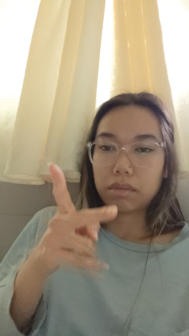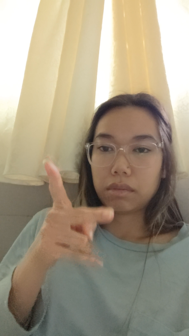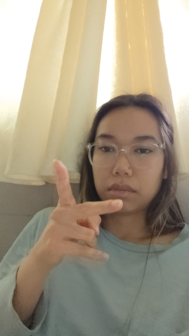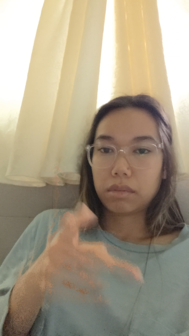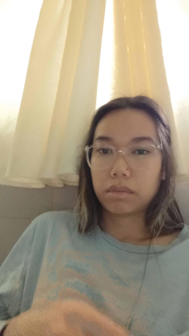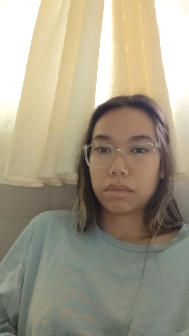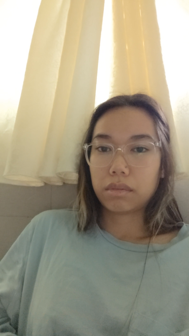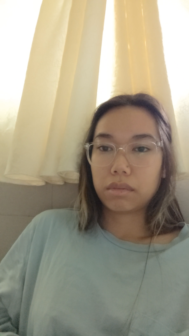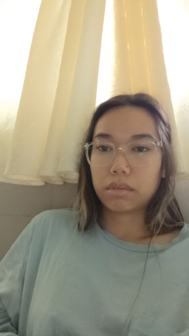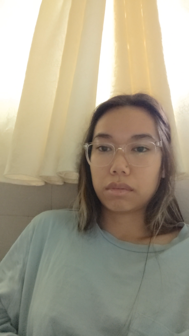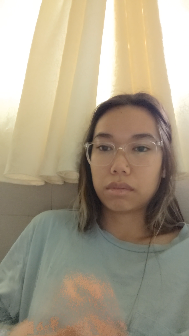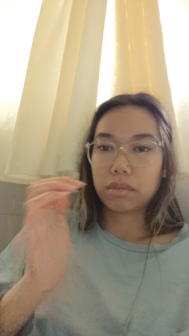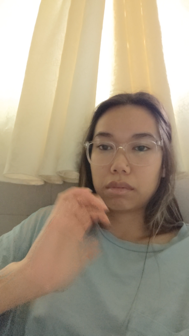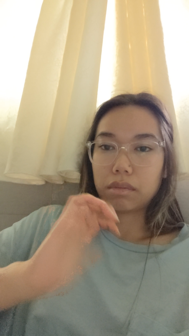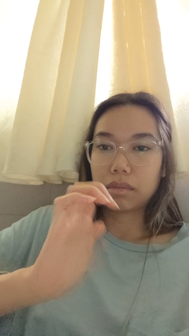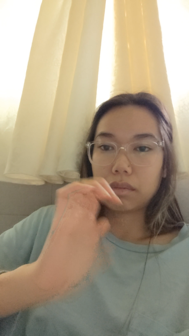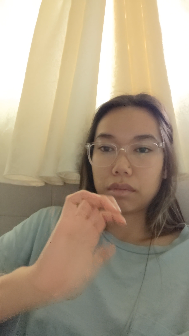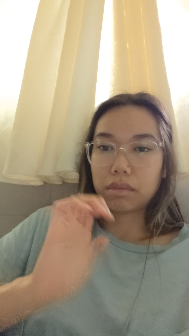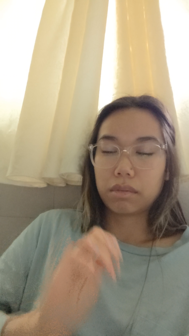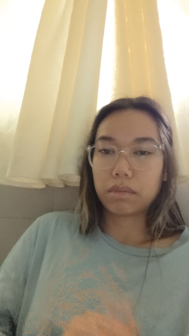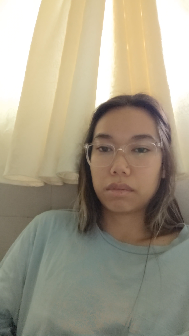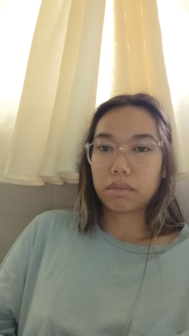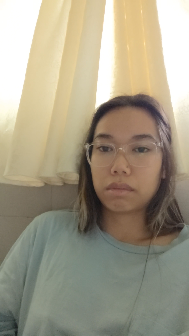cheese